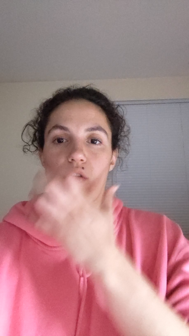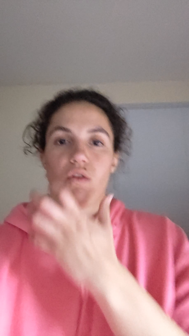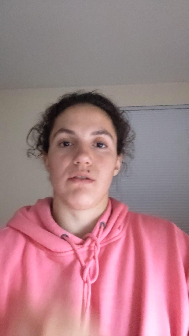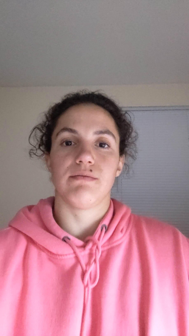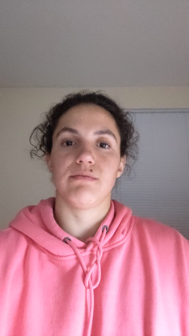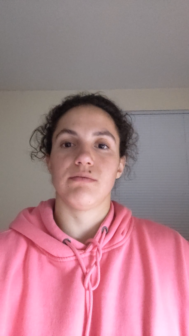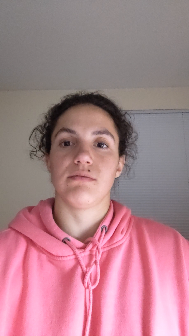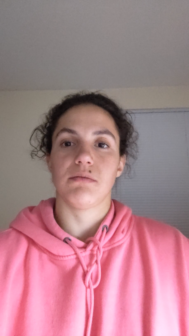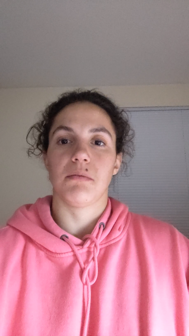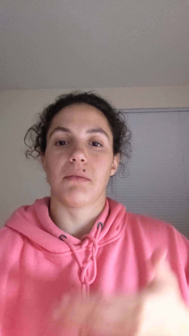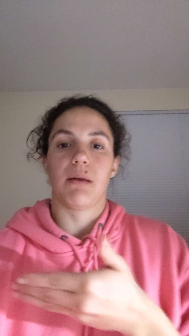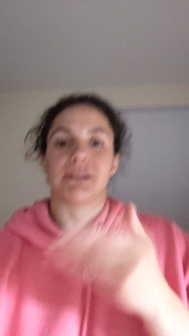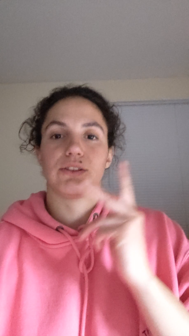babysitter